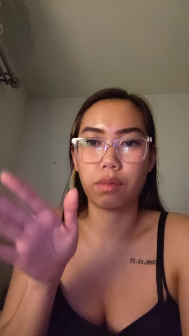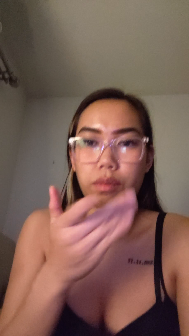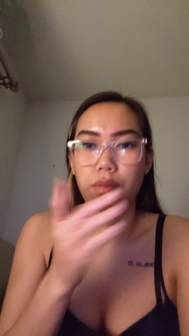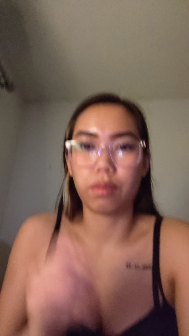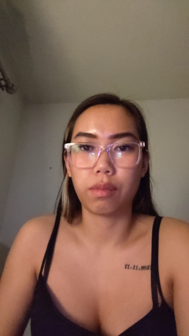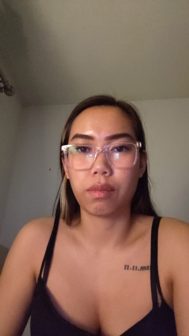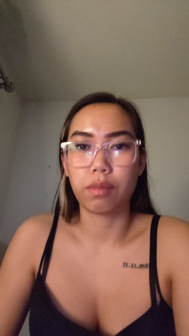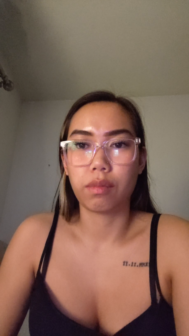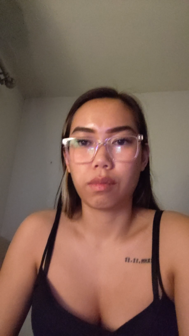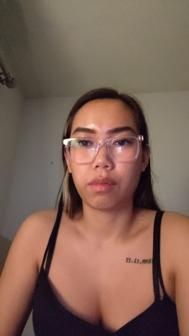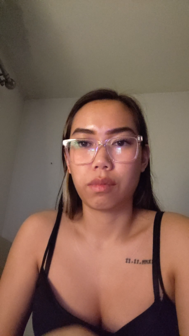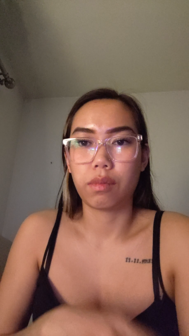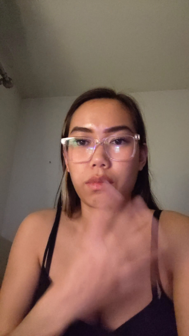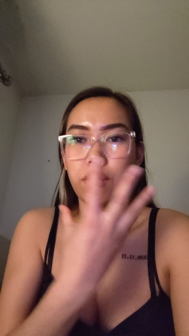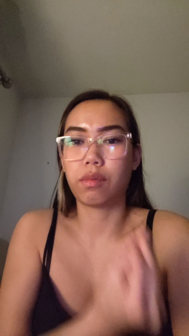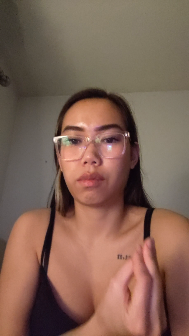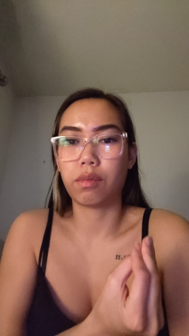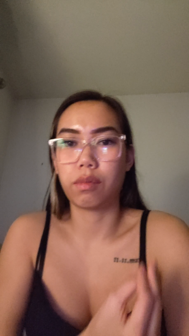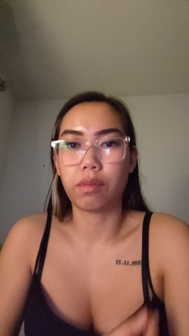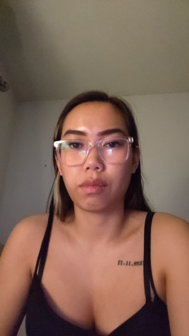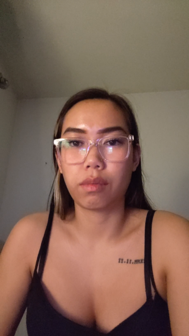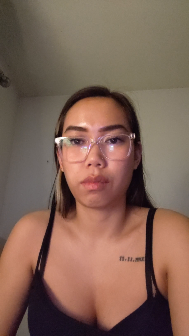poor